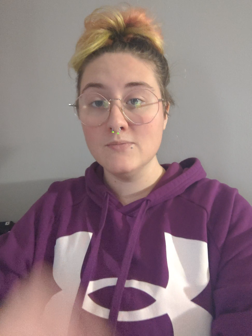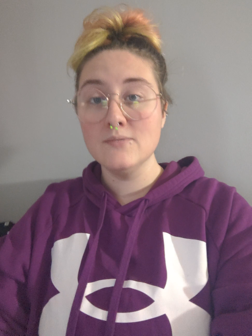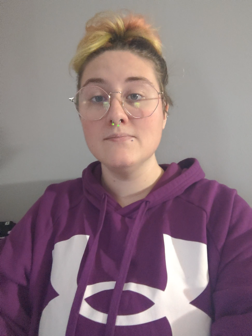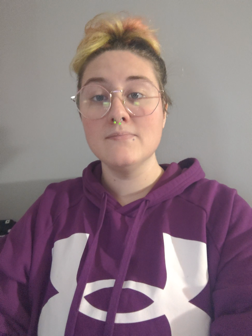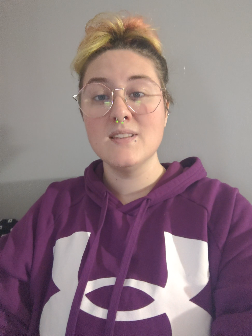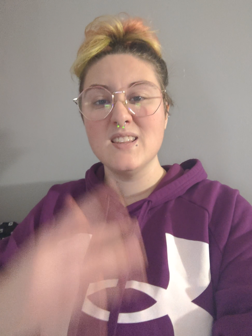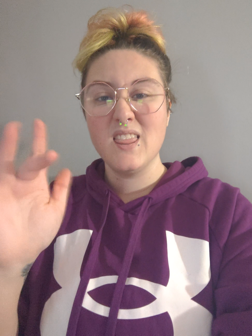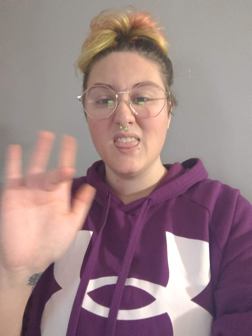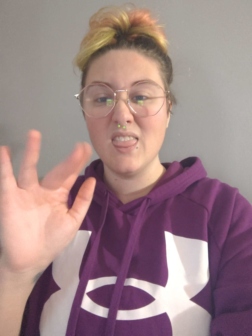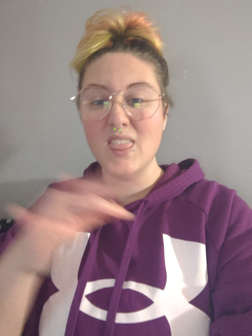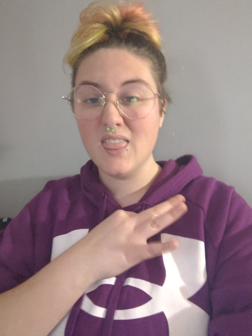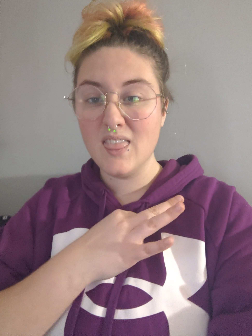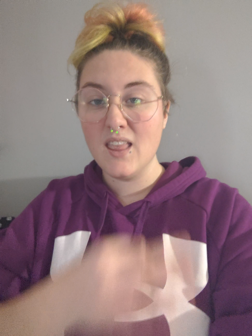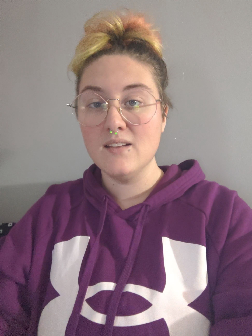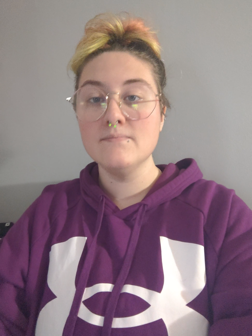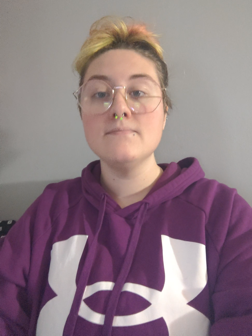yucky